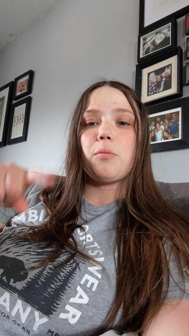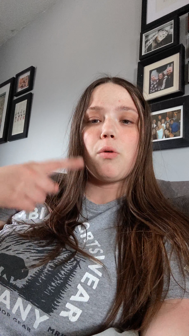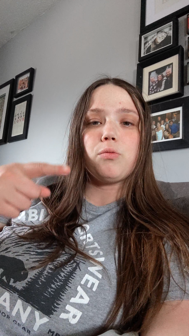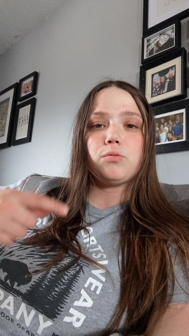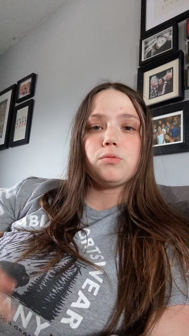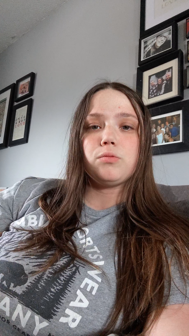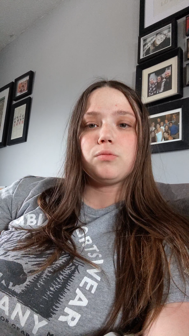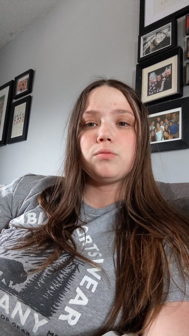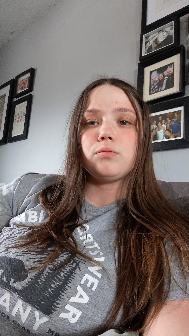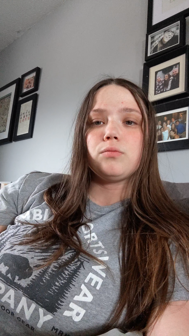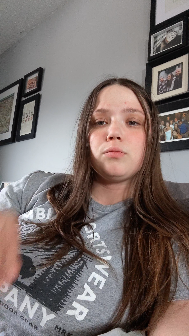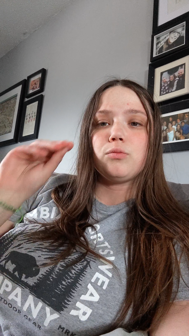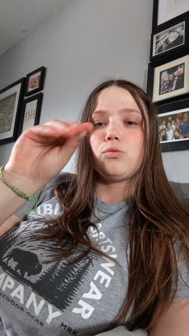put